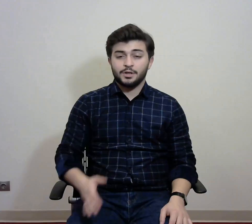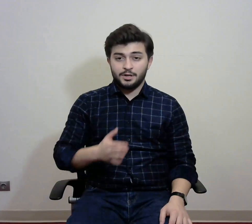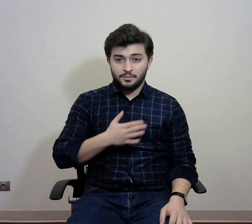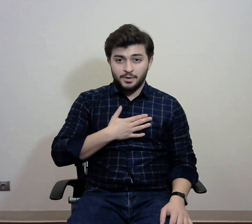mən